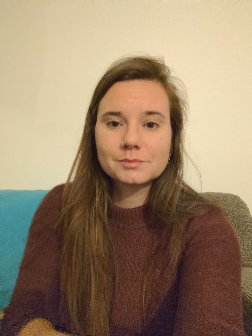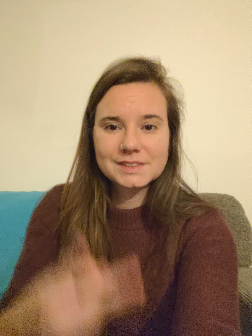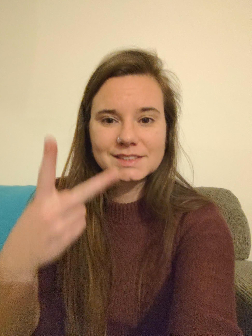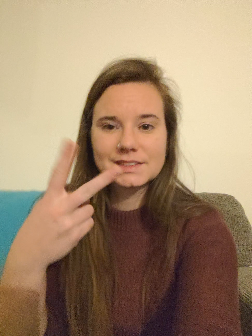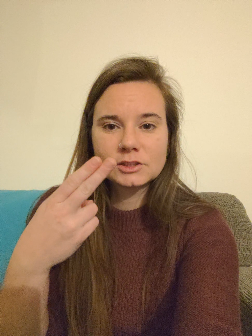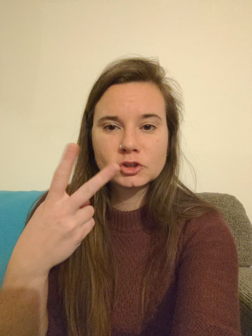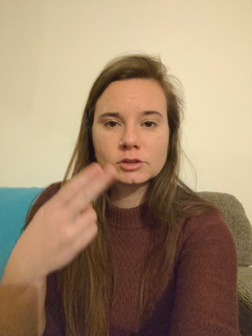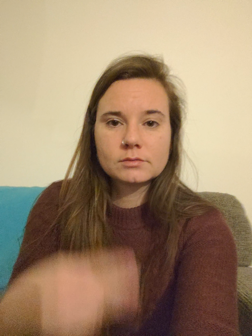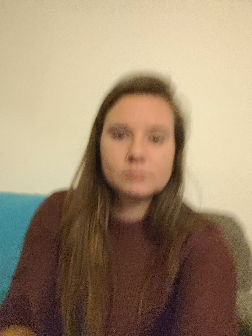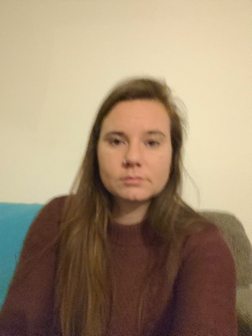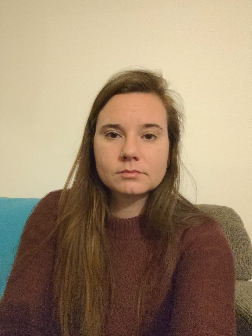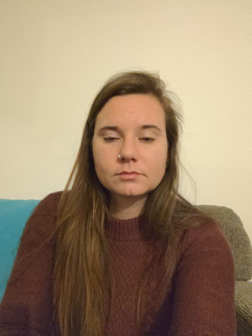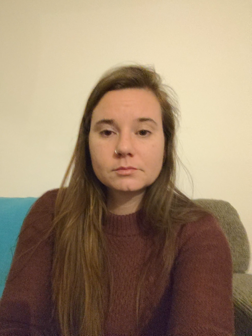scissors